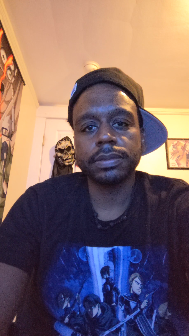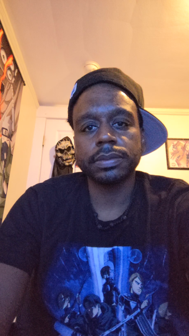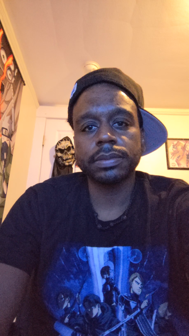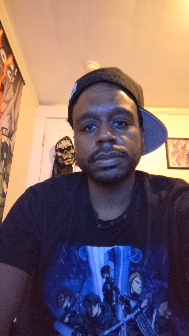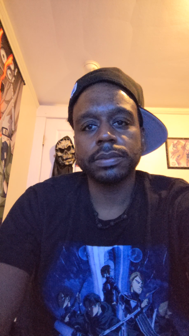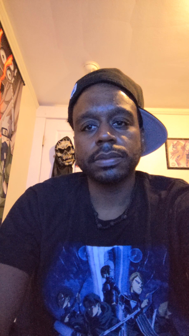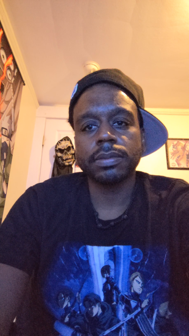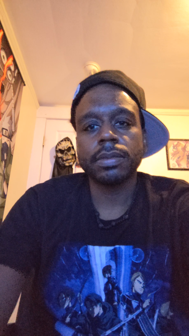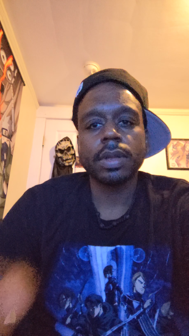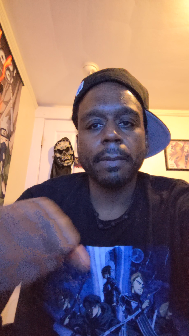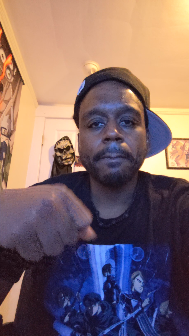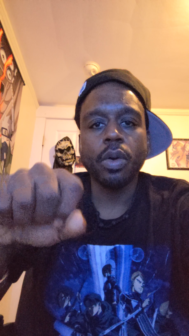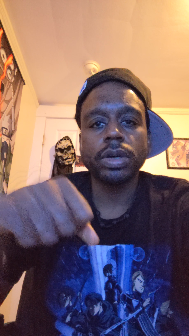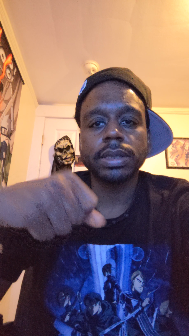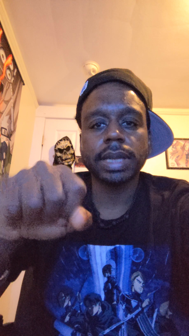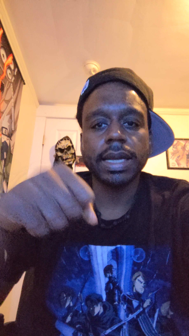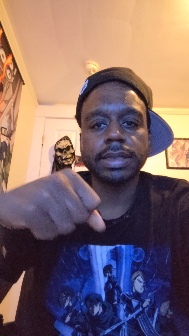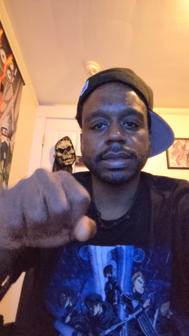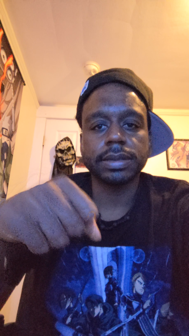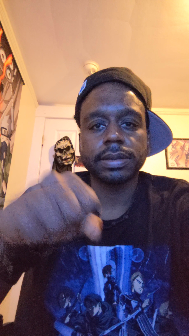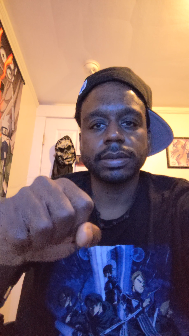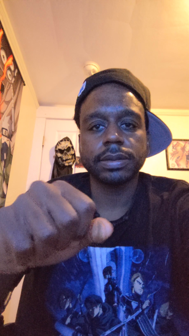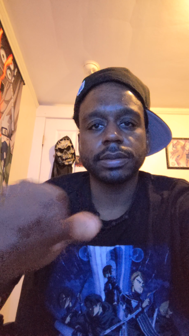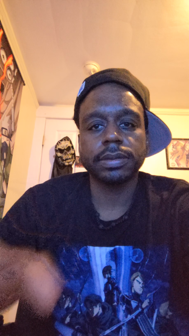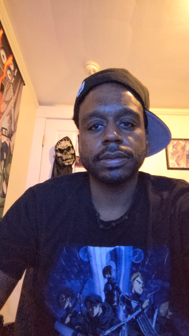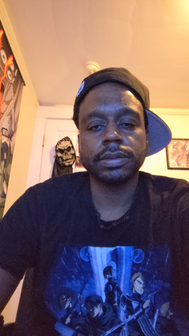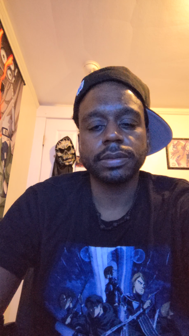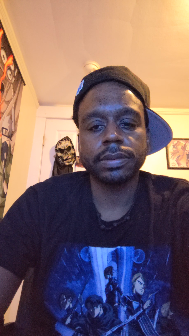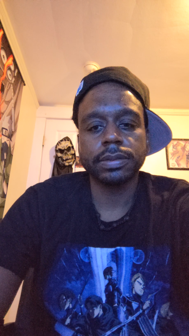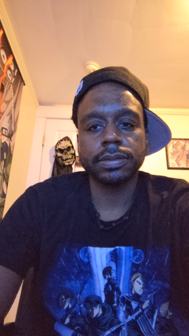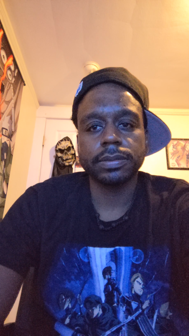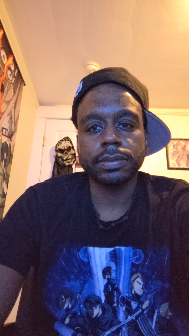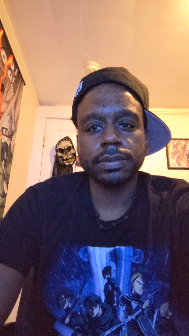motorcycle